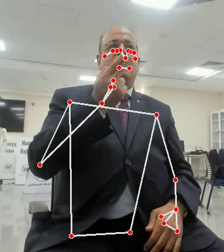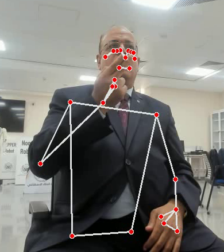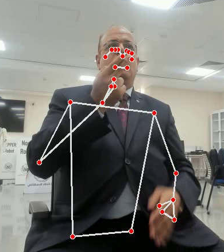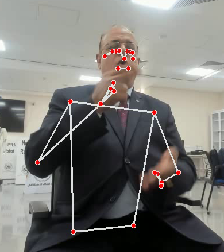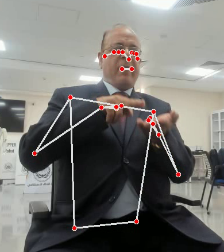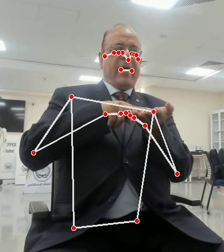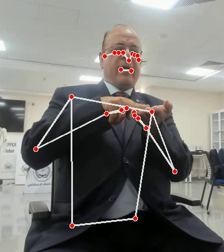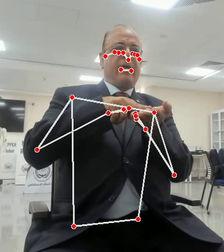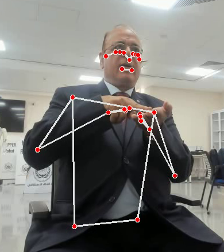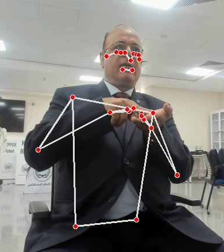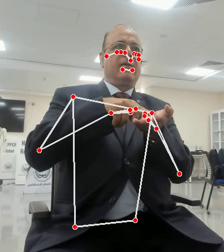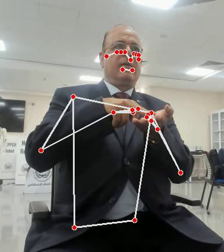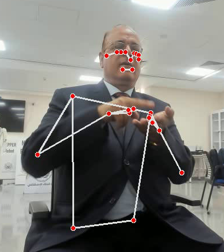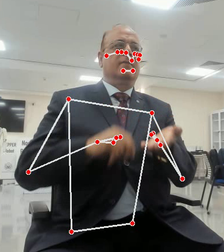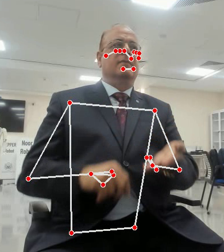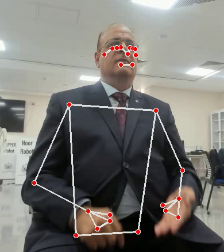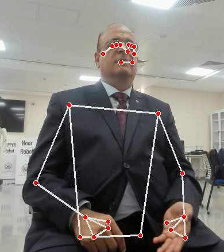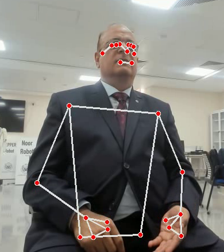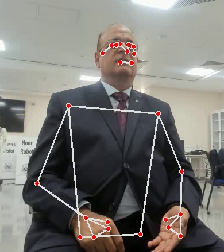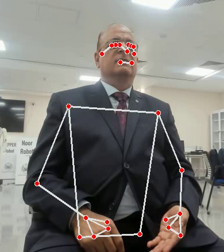gomma